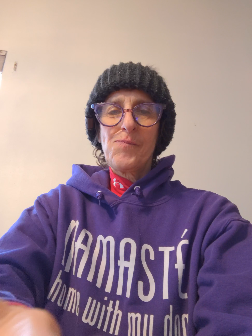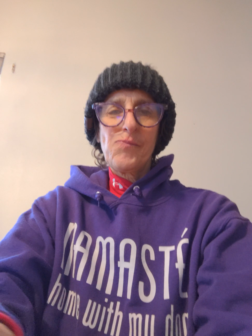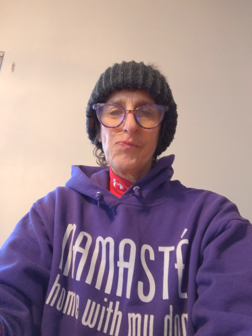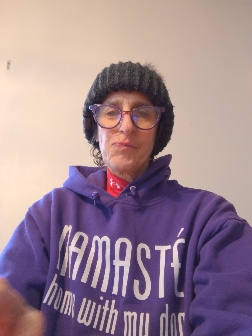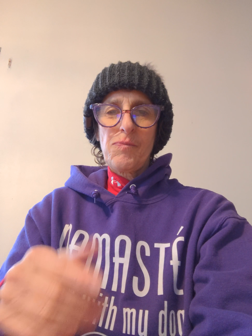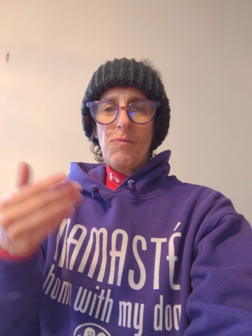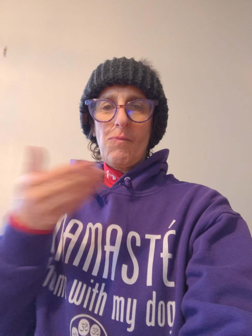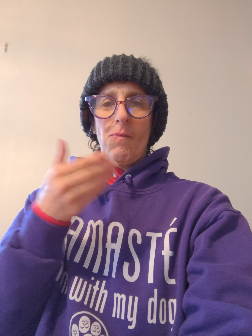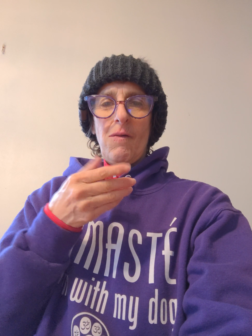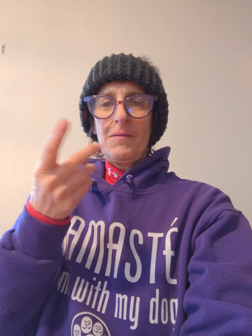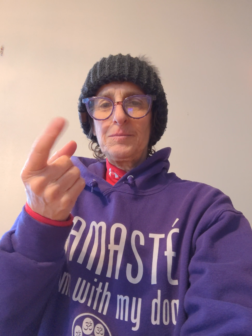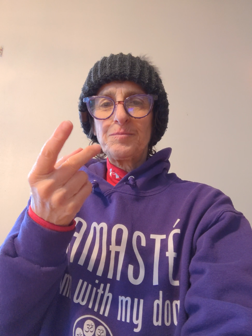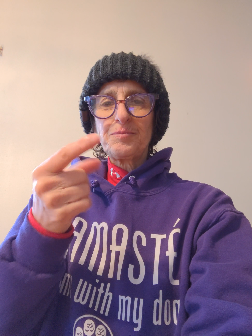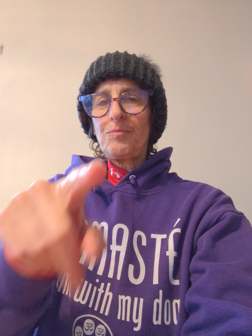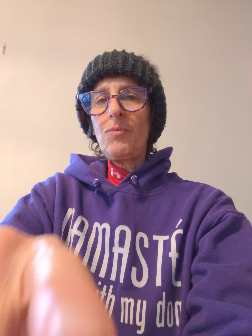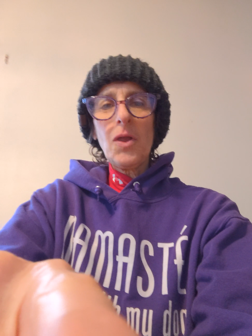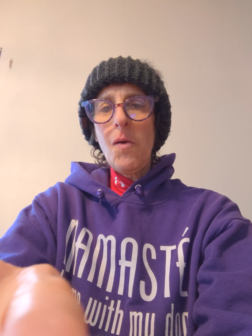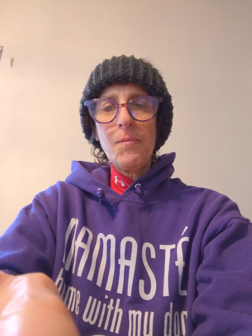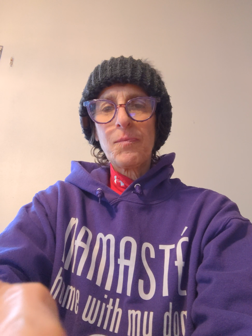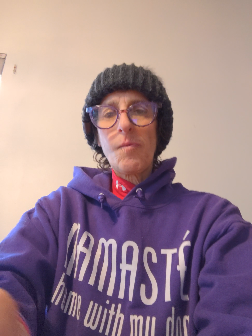puppy